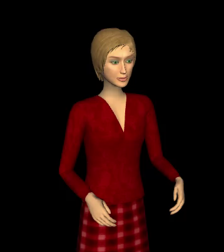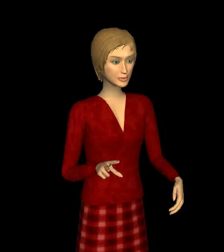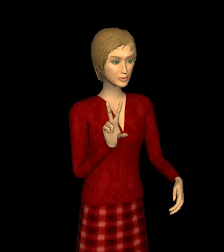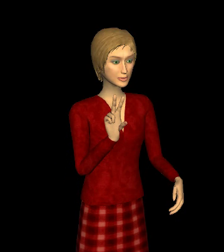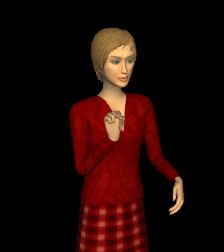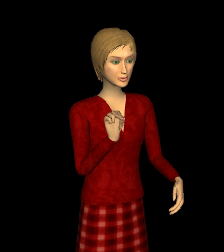30